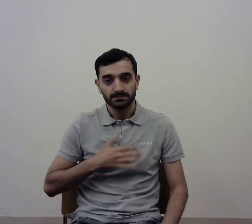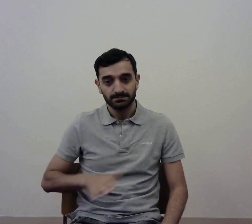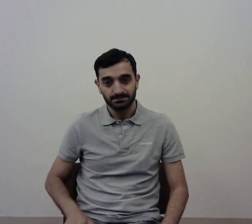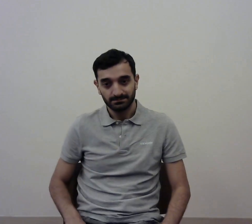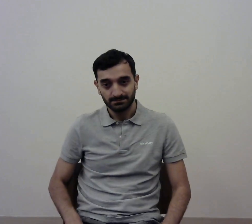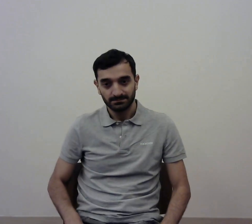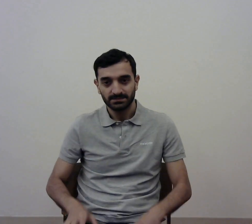ayaq